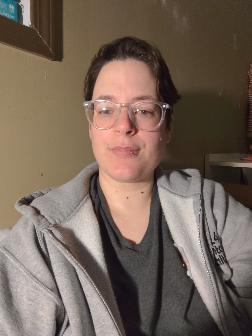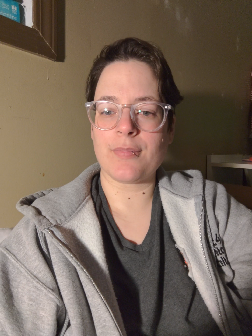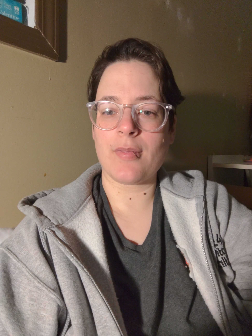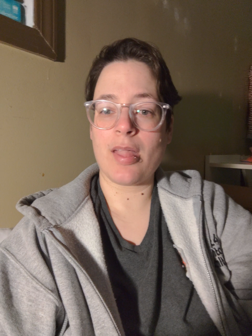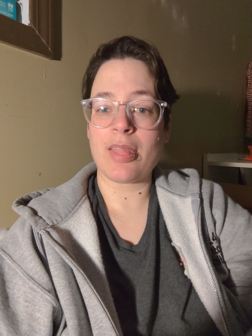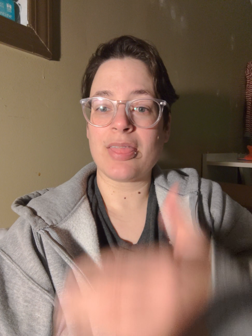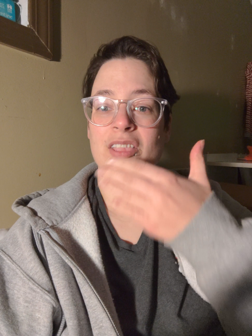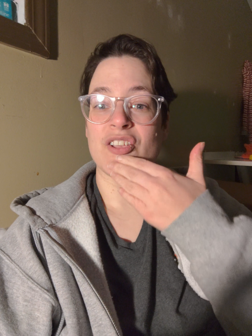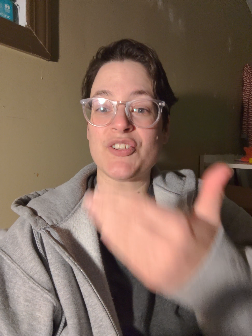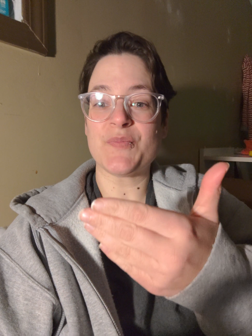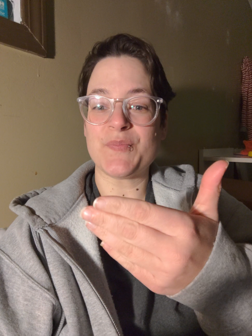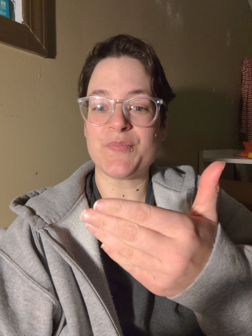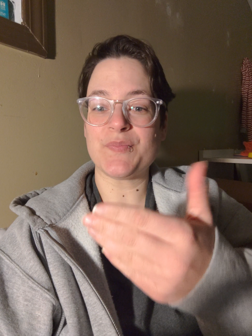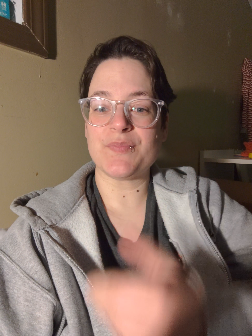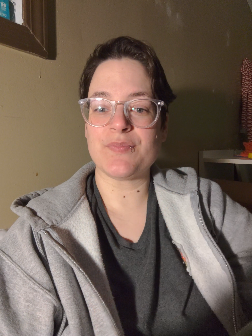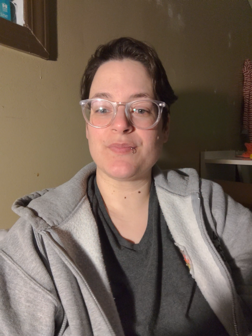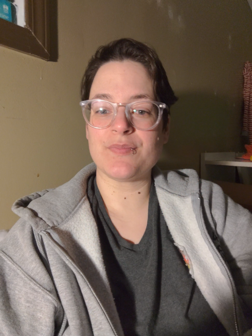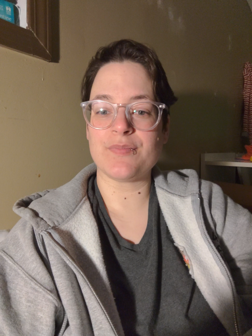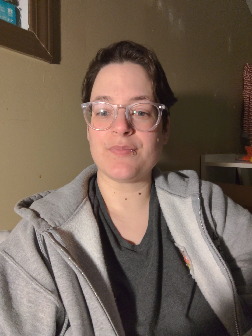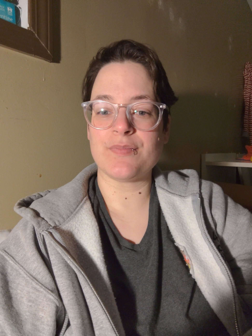thank you